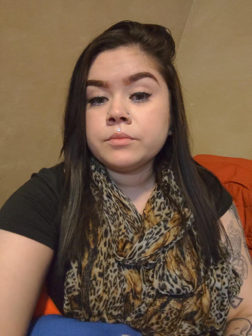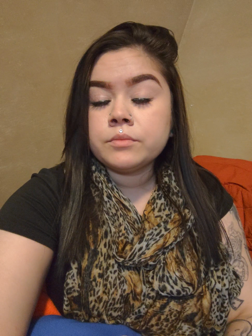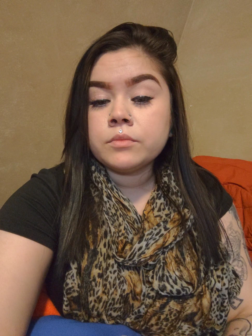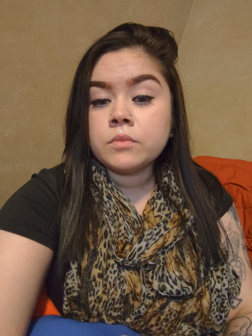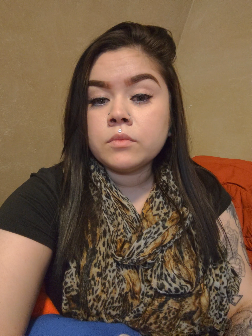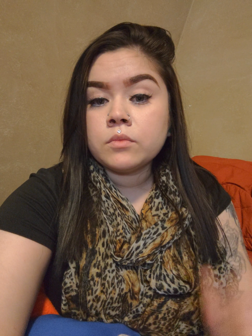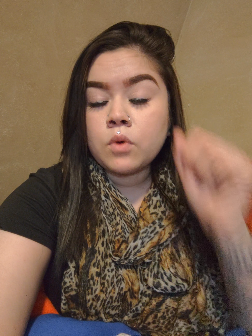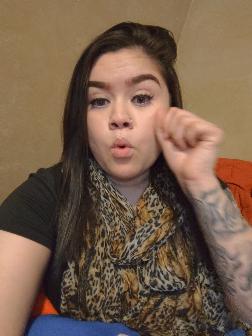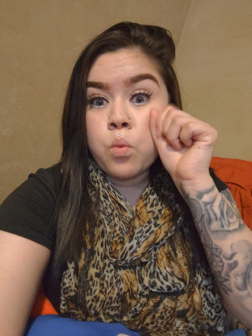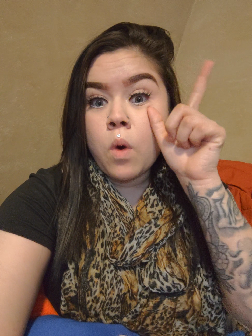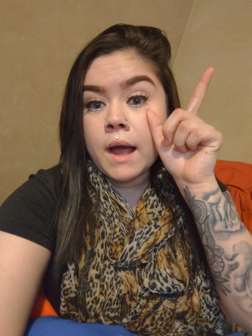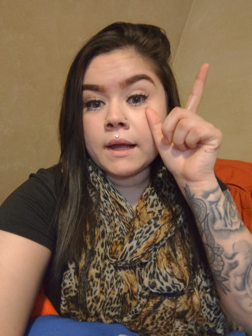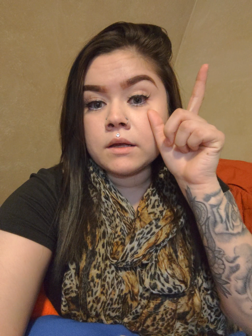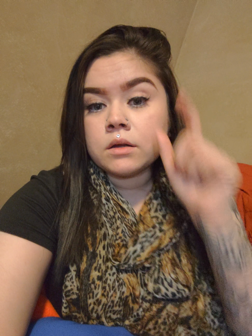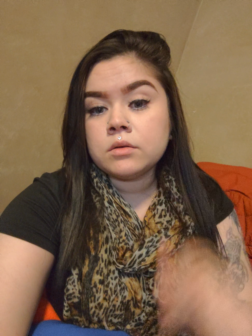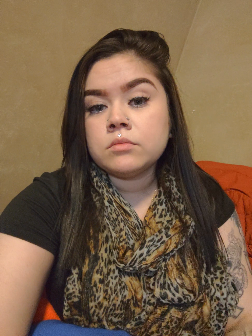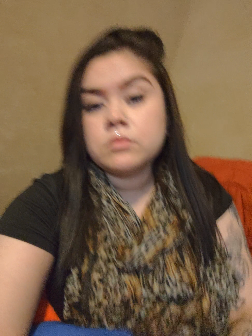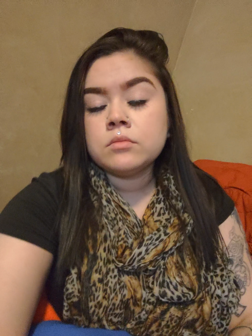awake